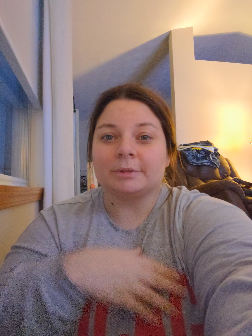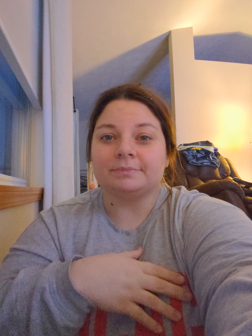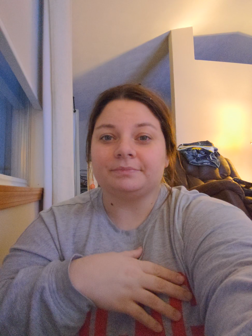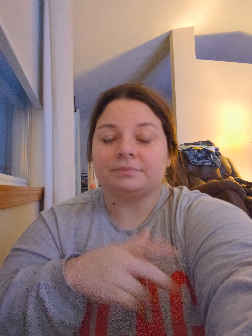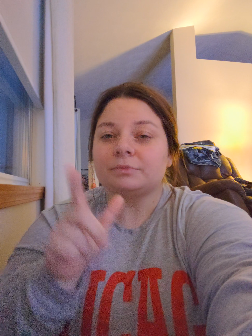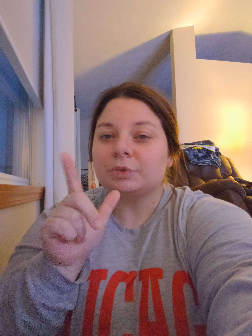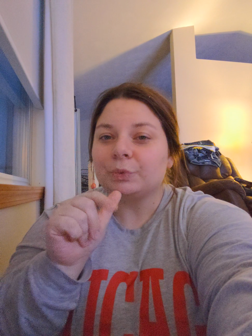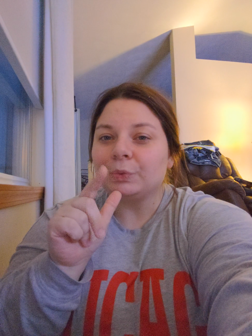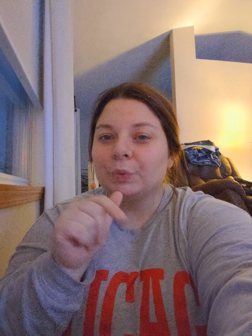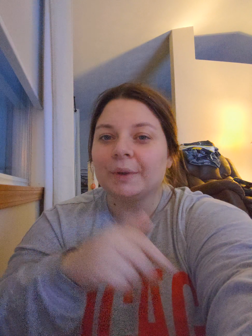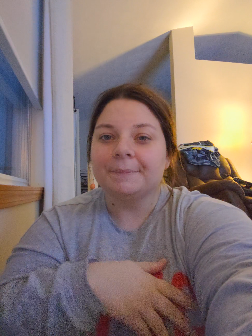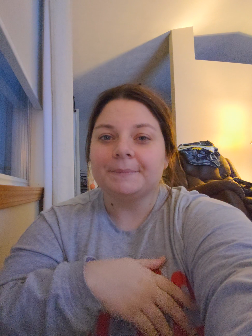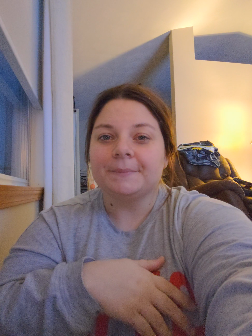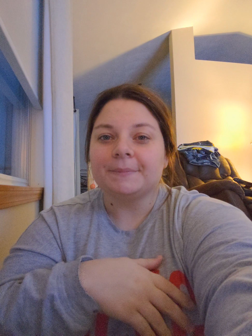who